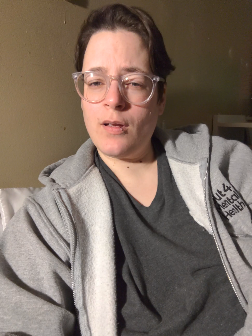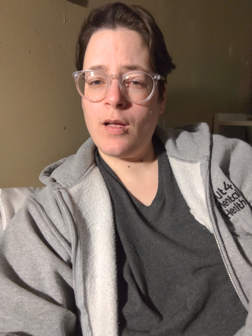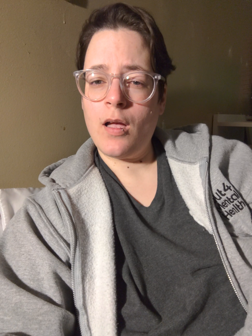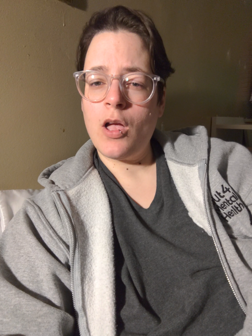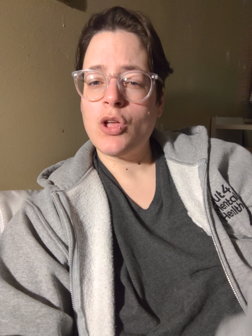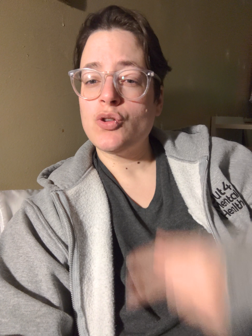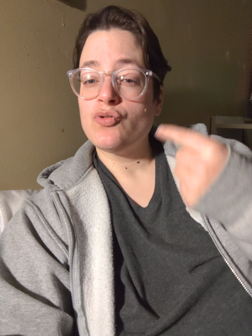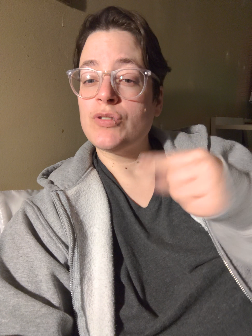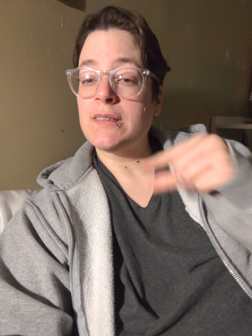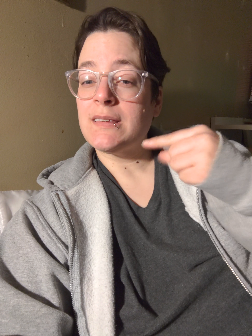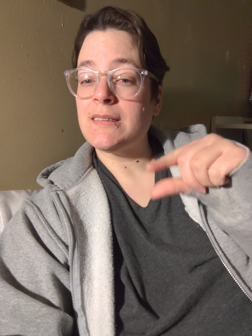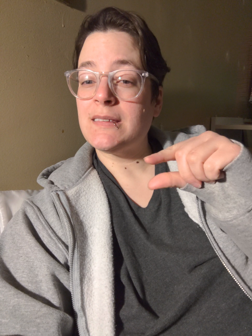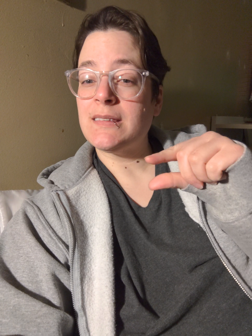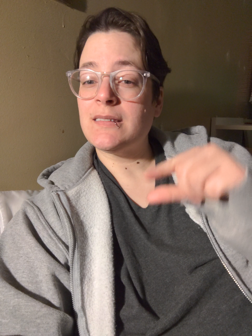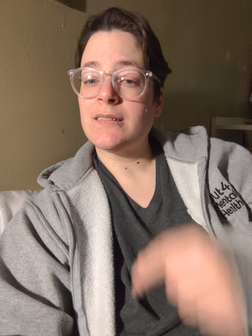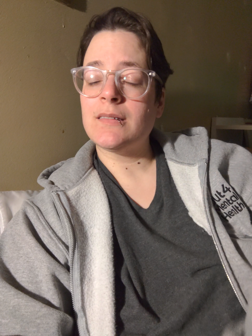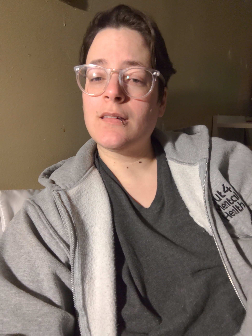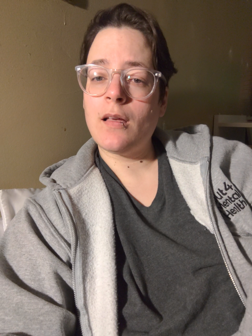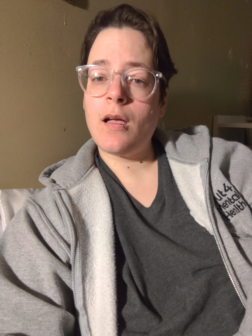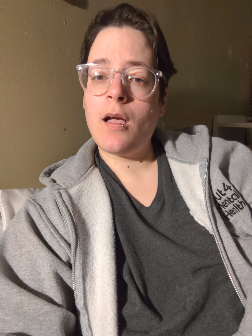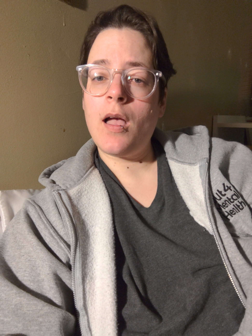green